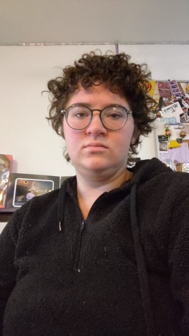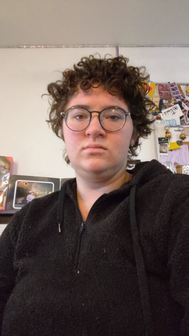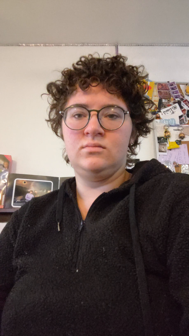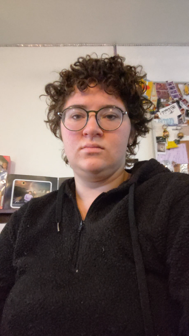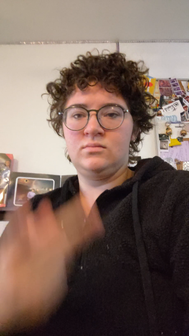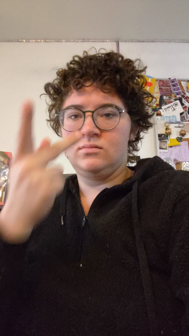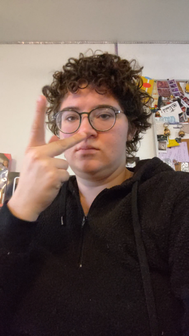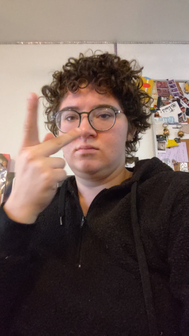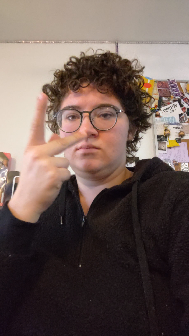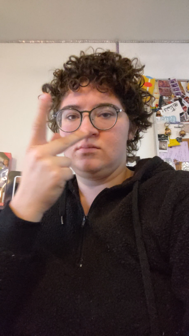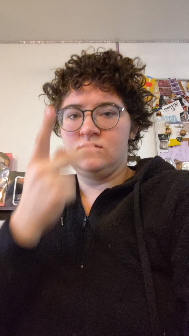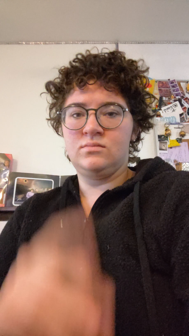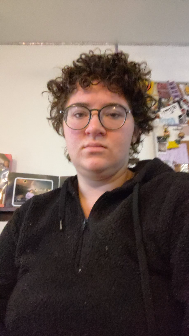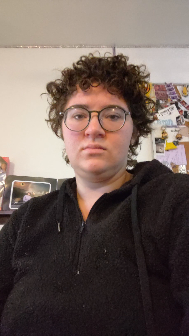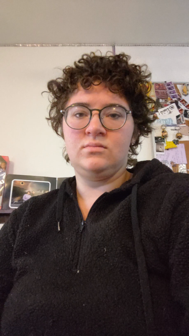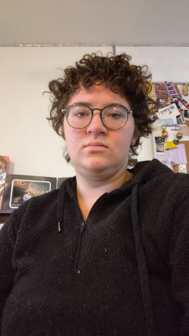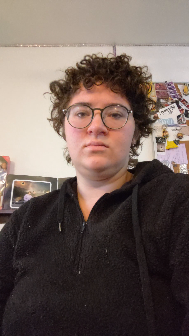penis